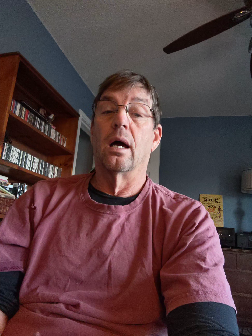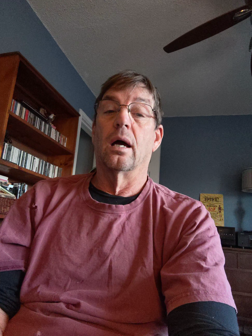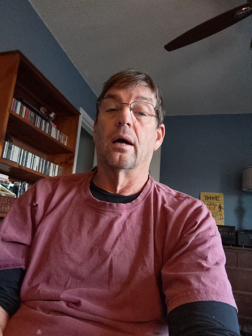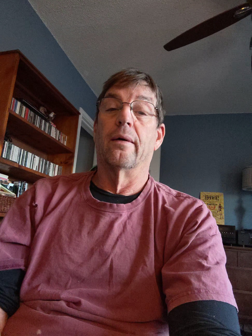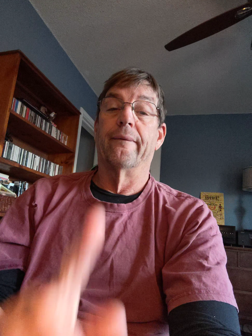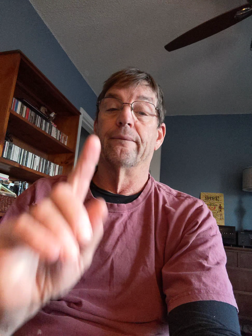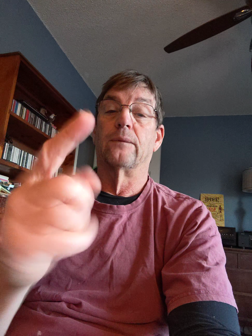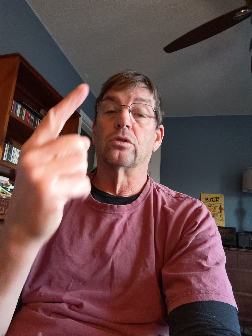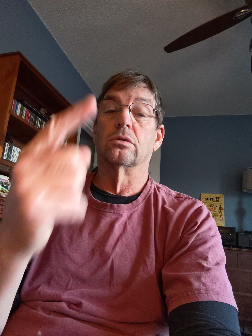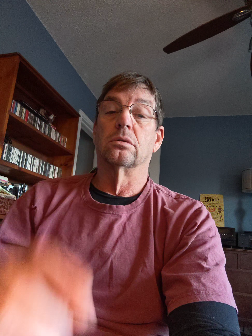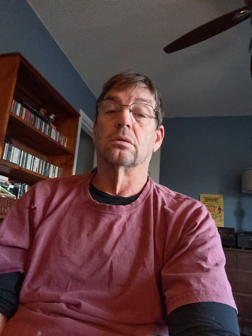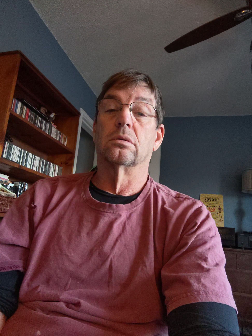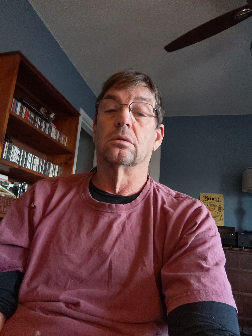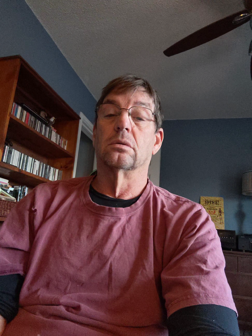first